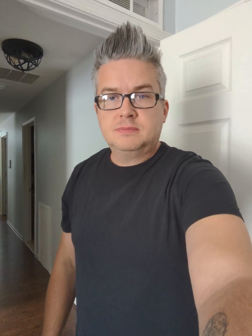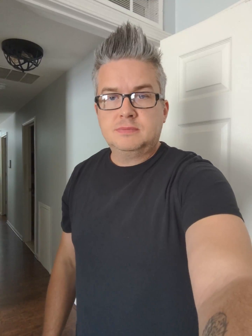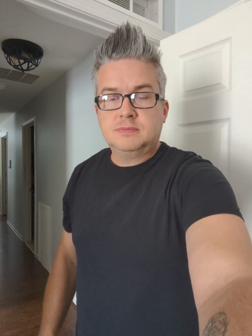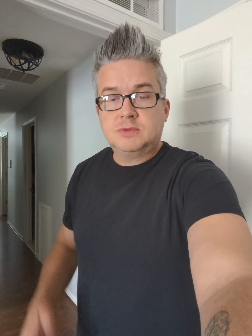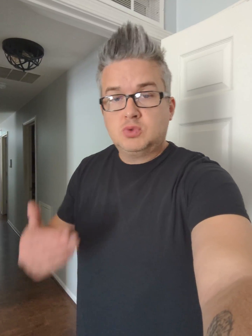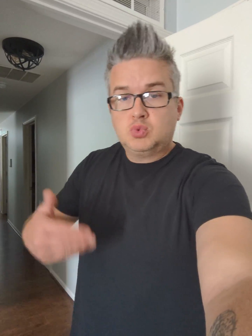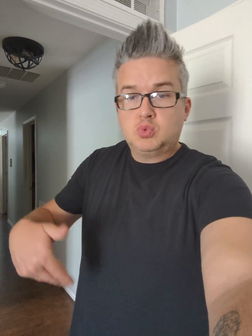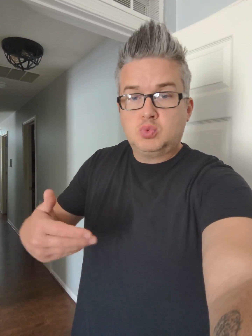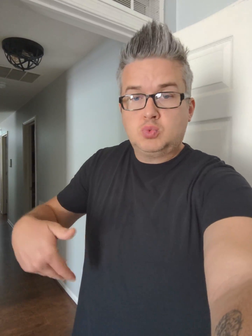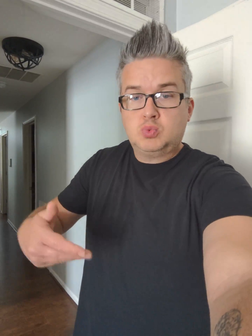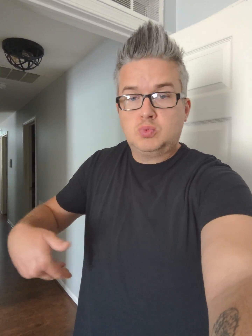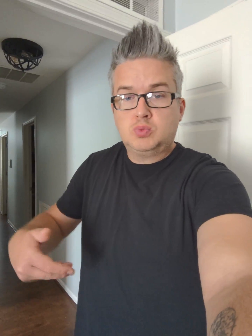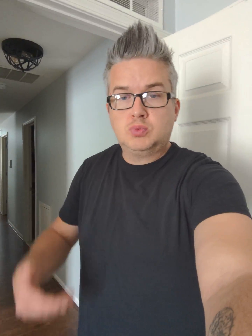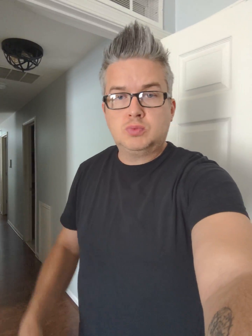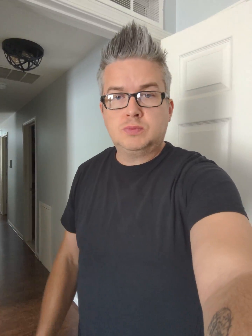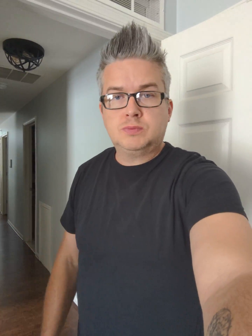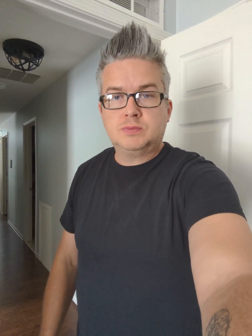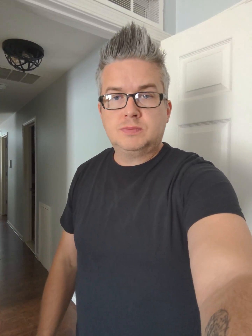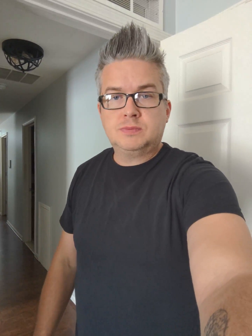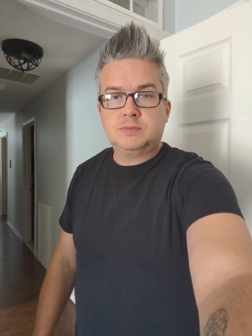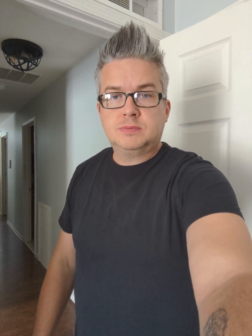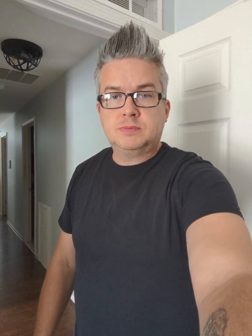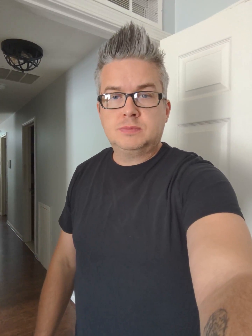shorts